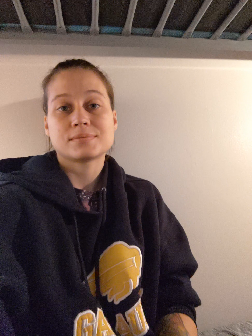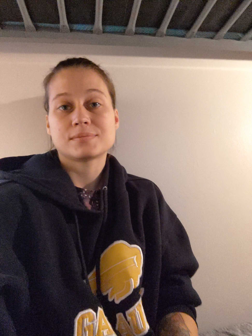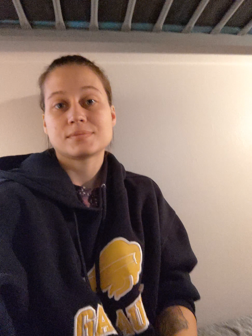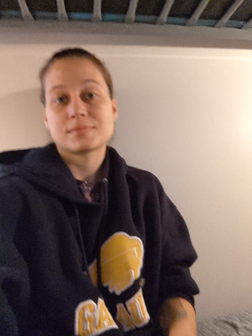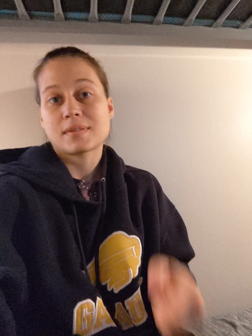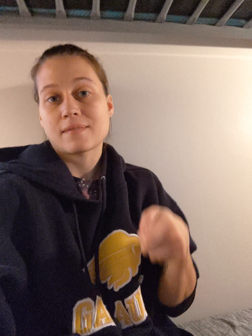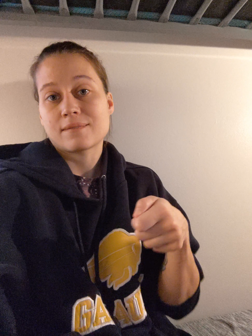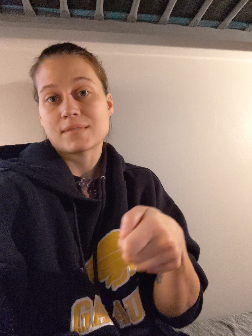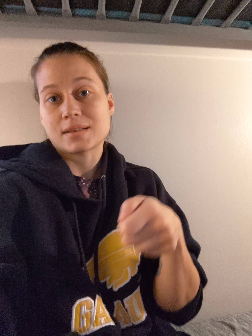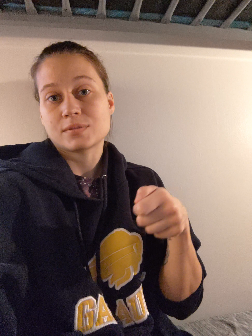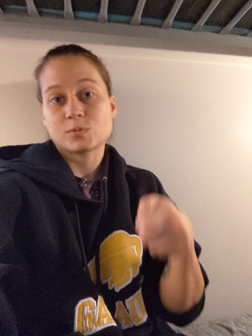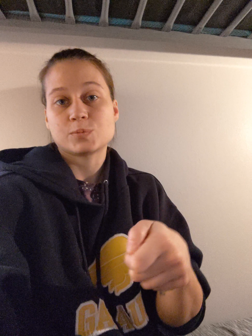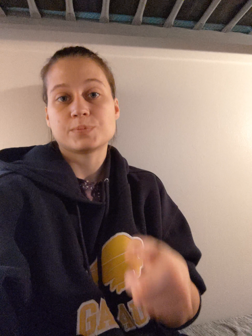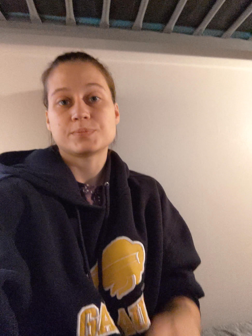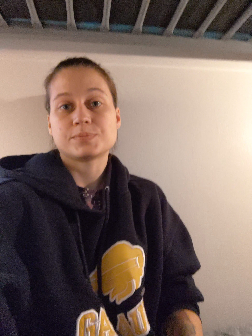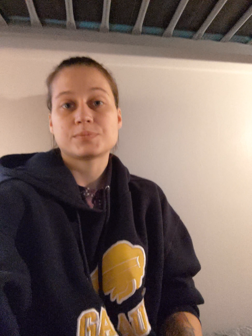vacuum